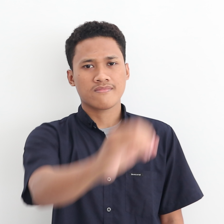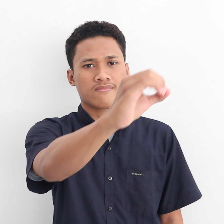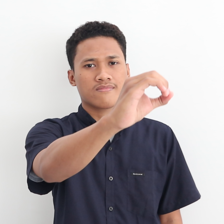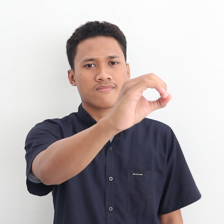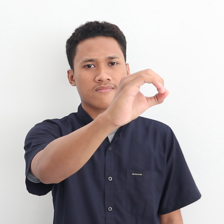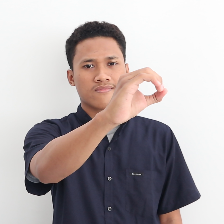O